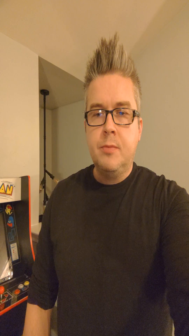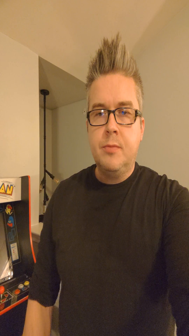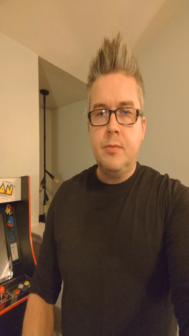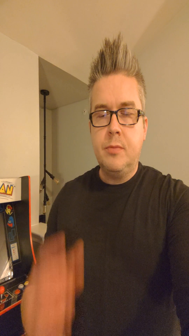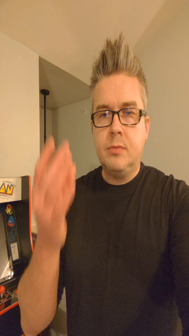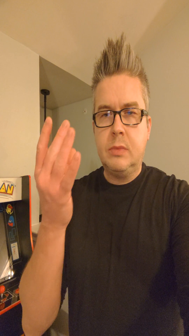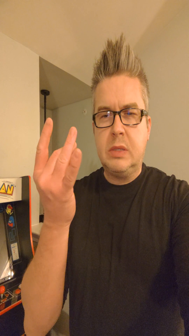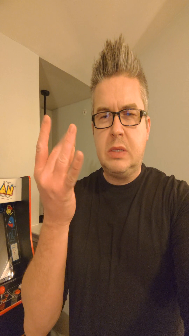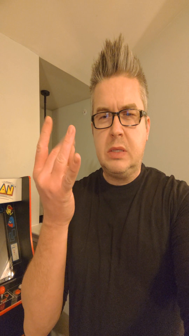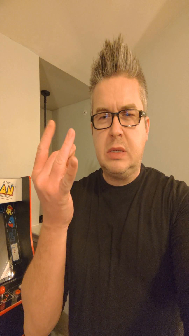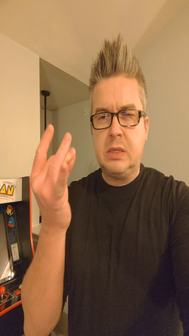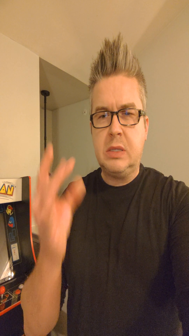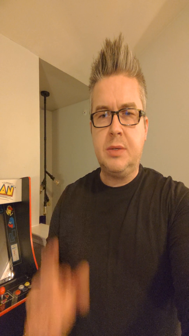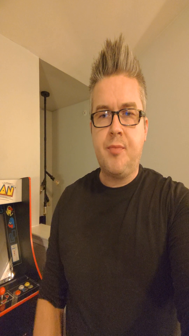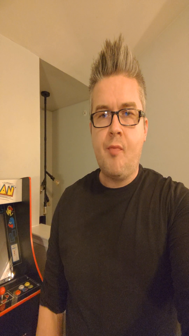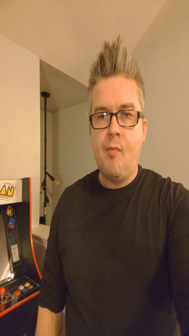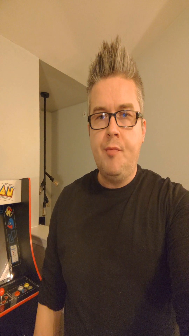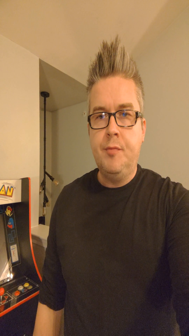sticky